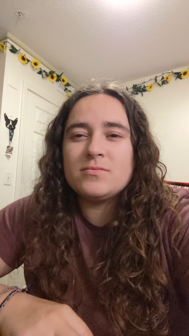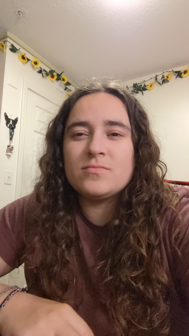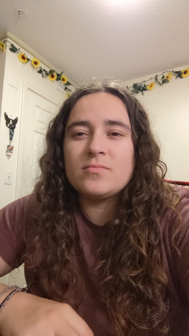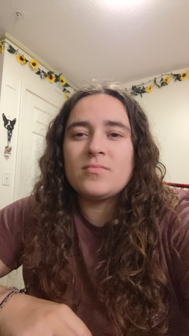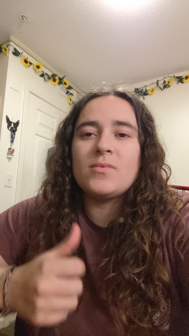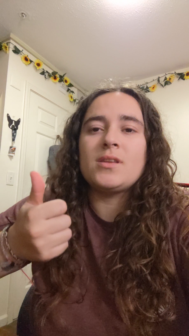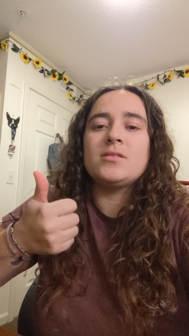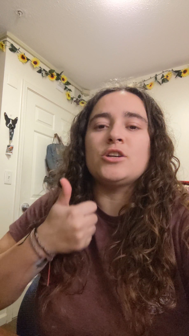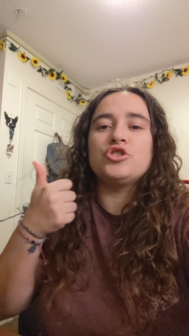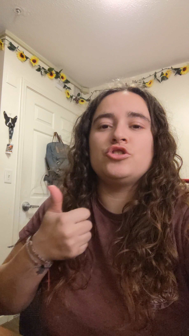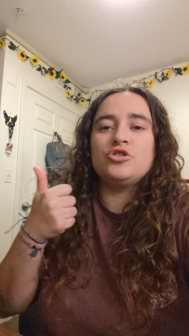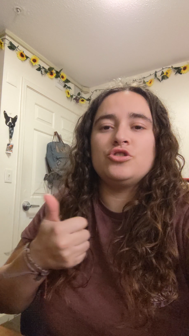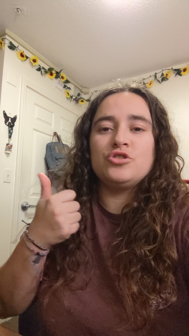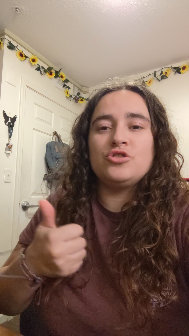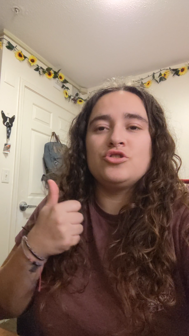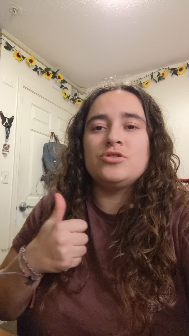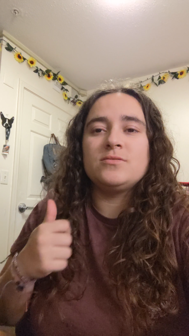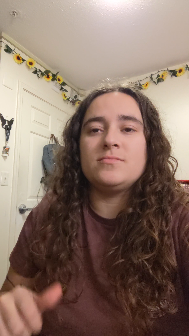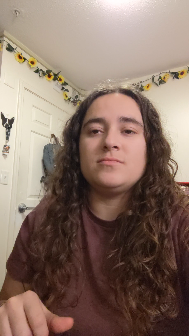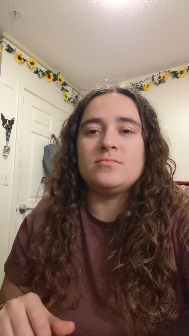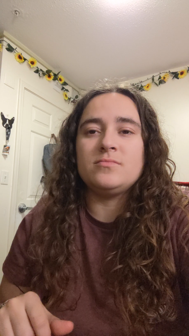chase